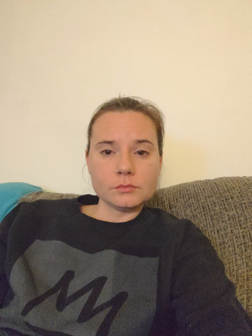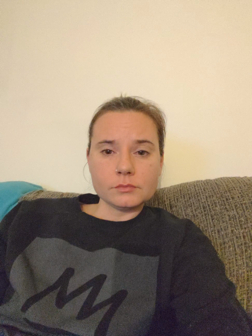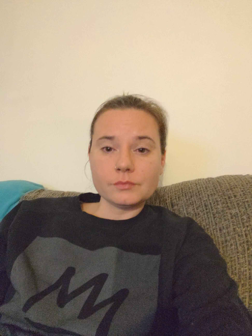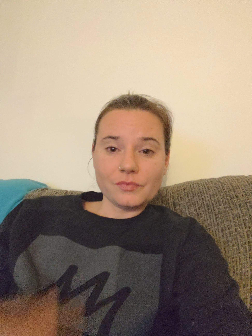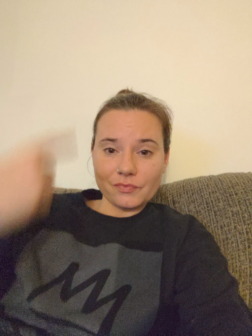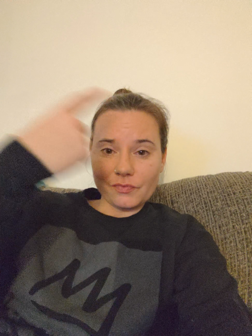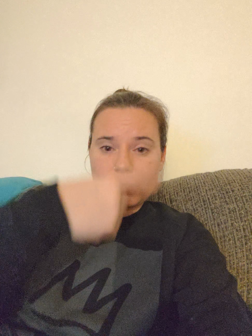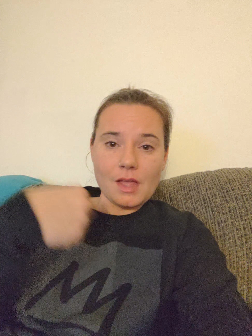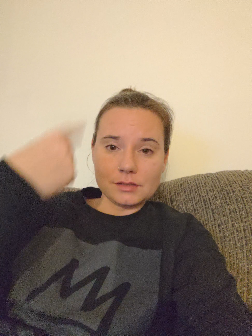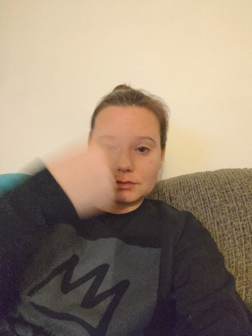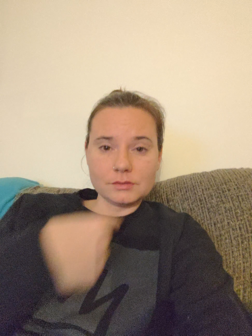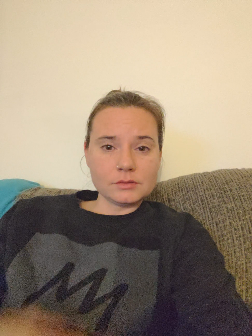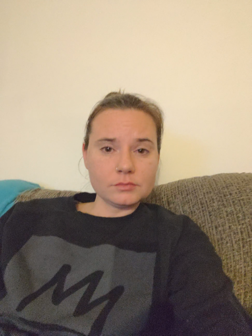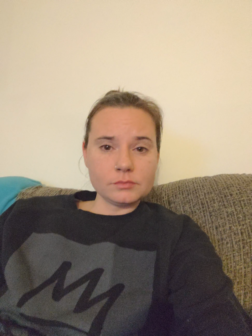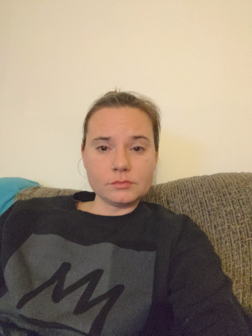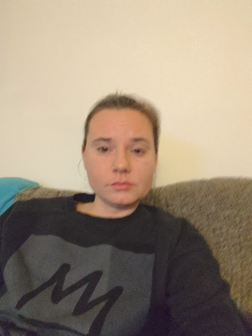face